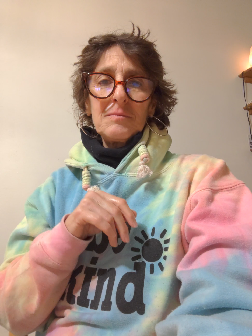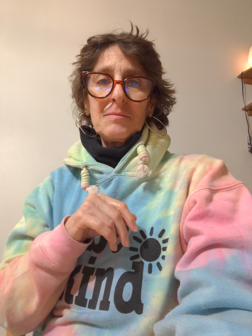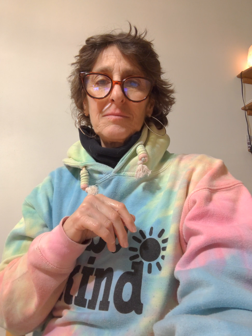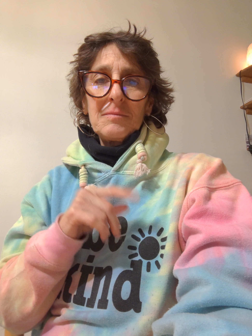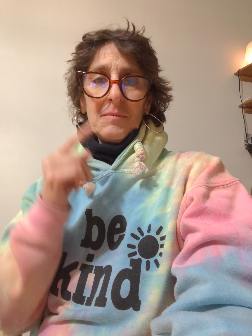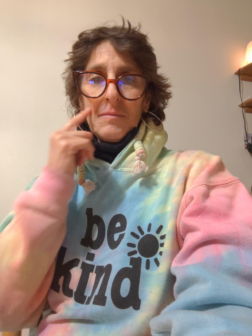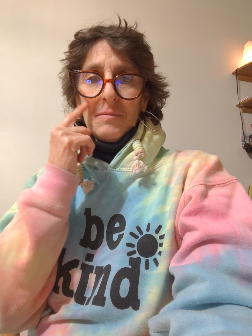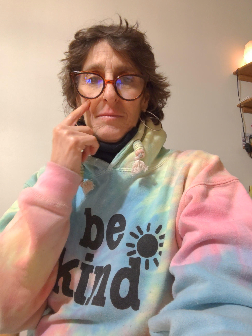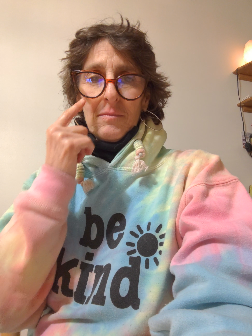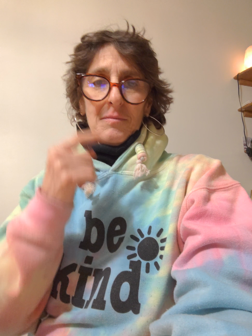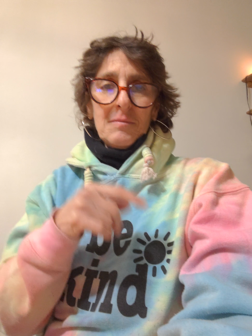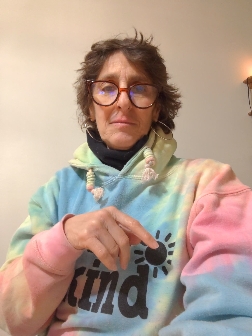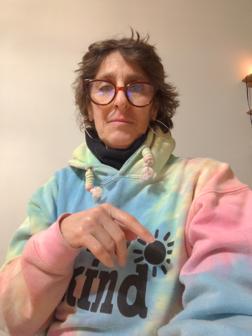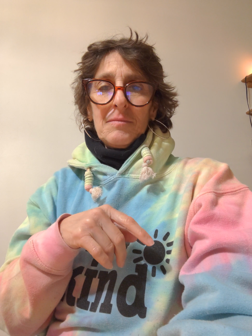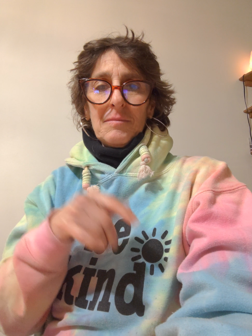eye